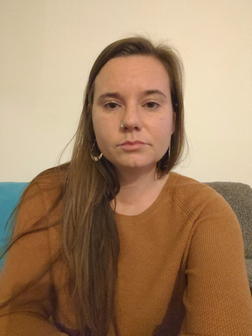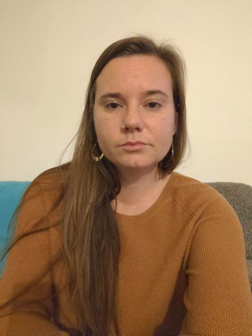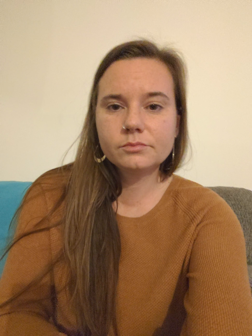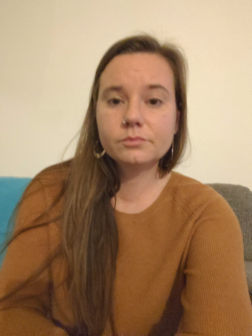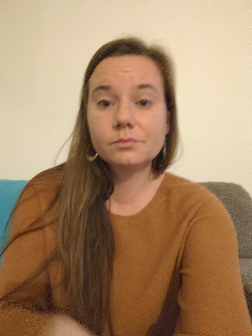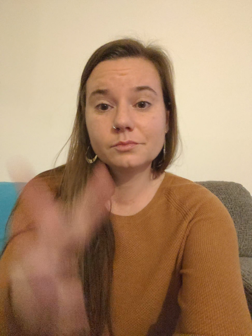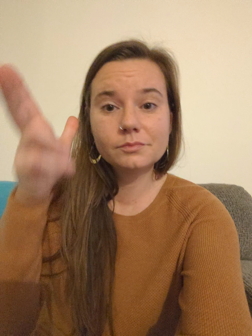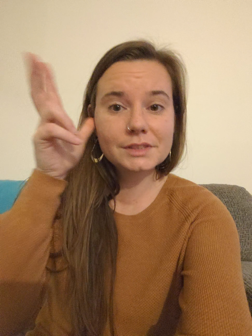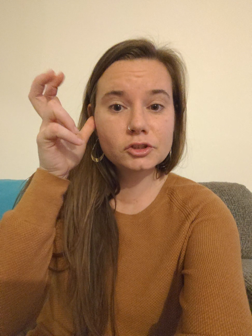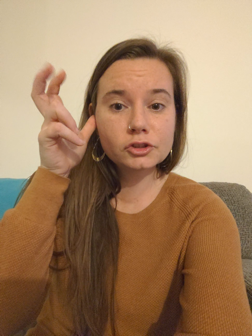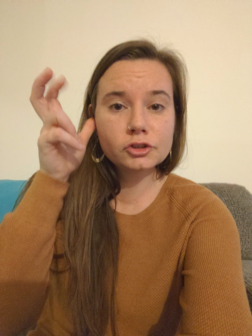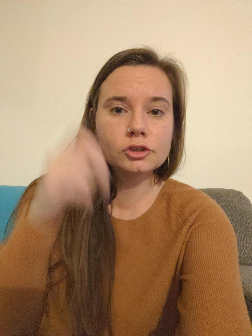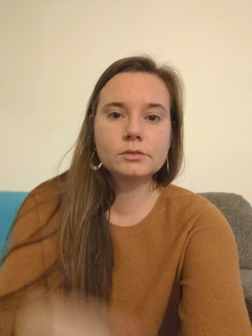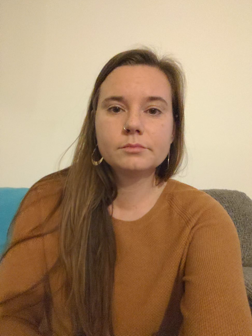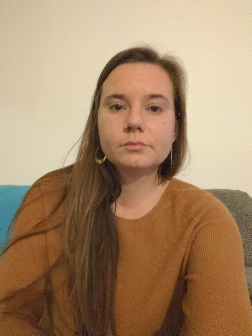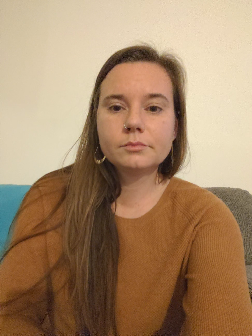hear